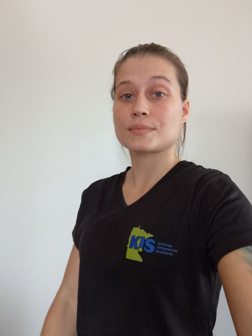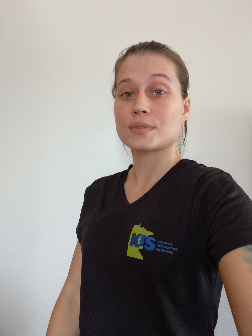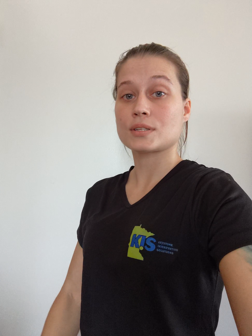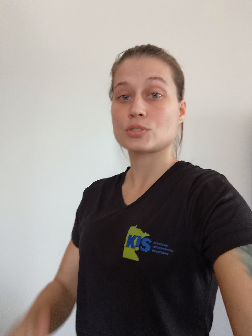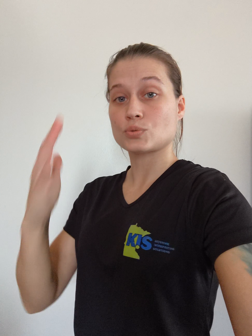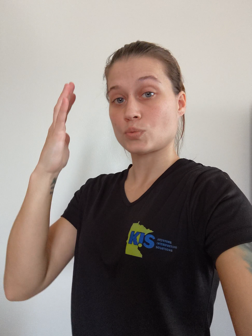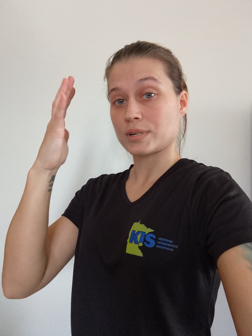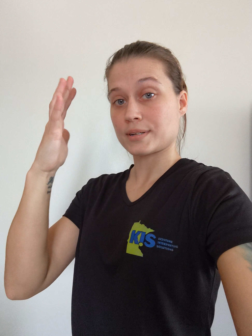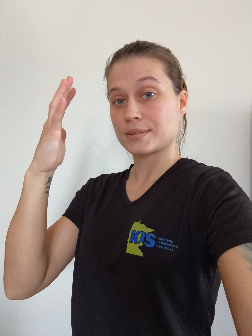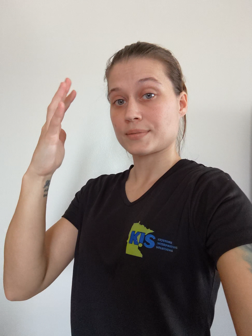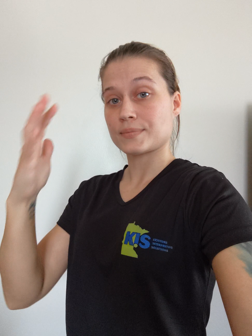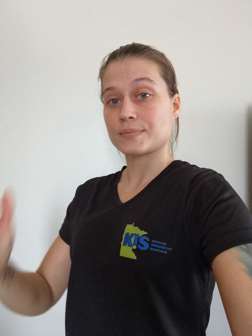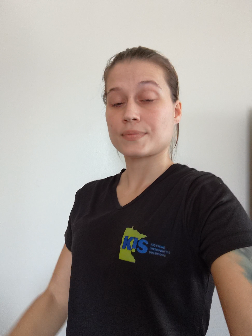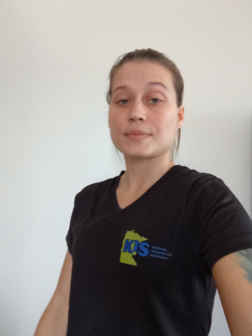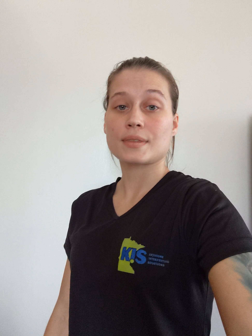tree